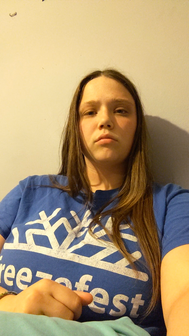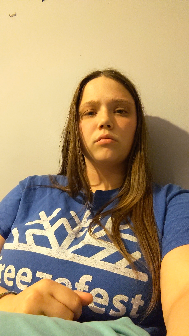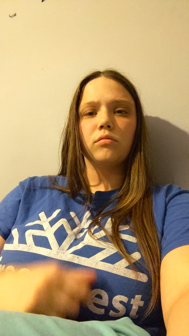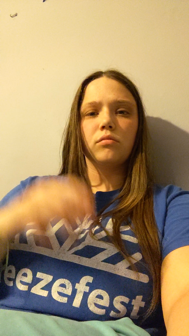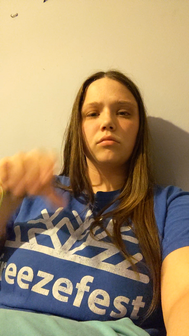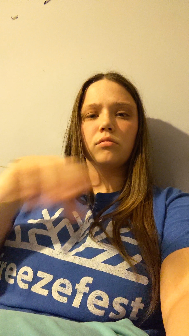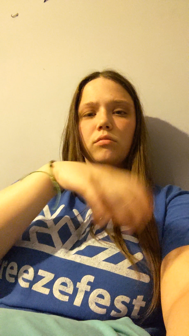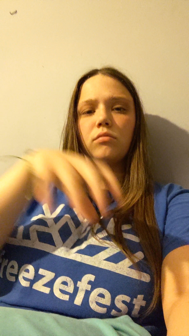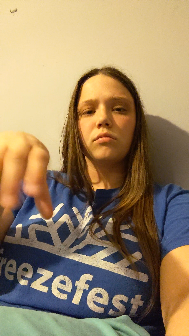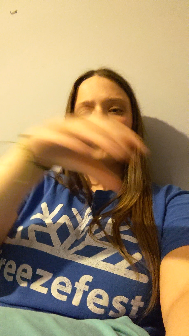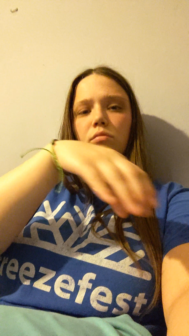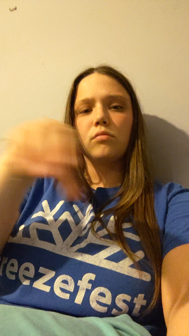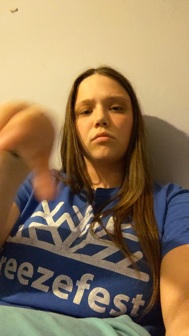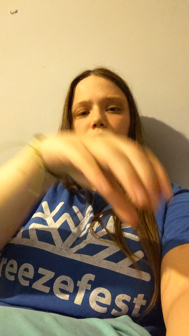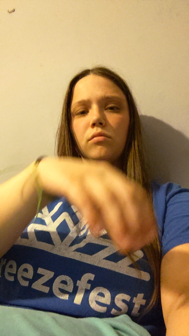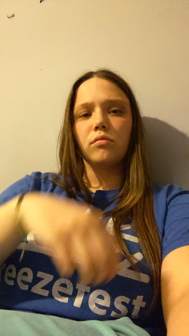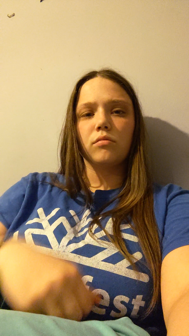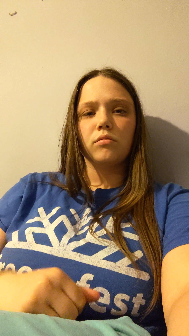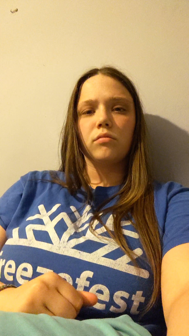block